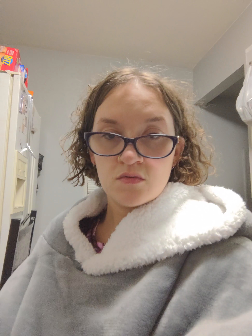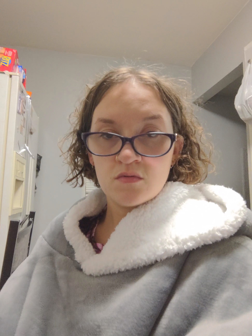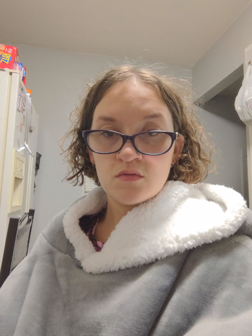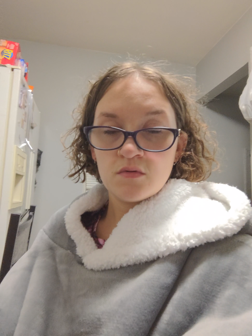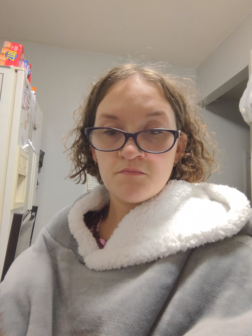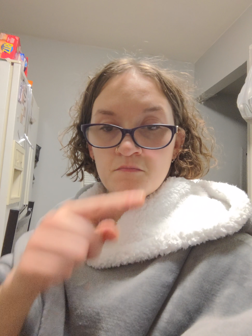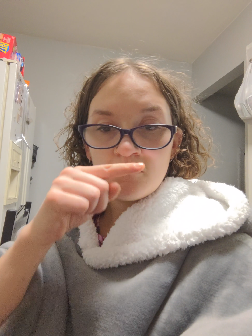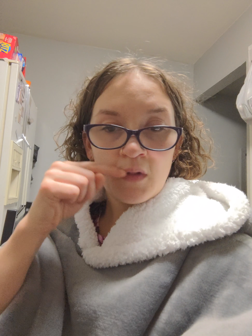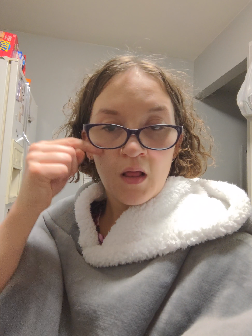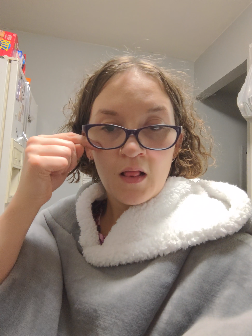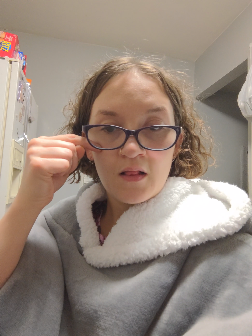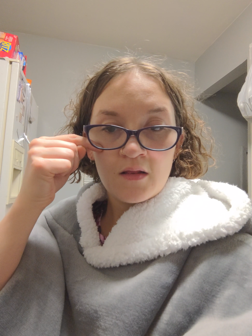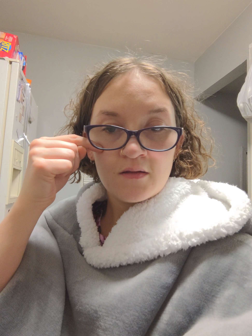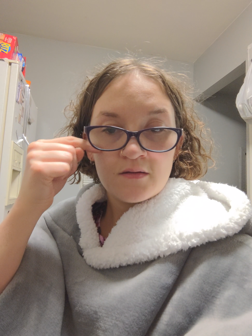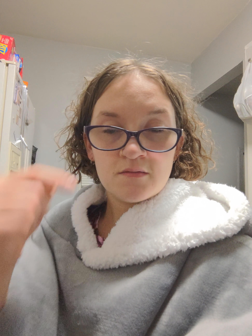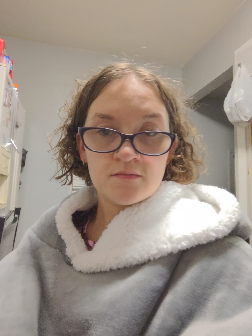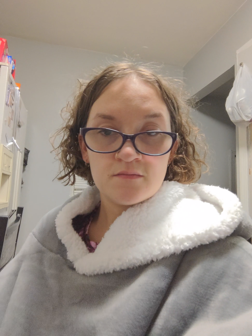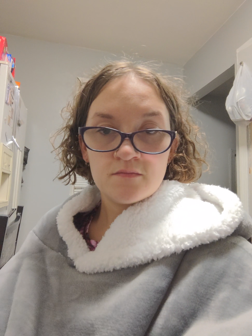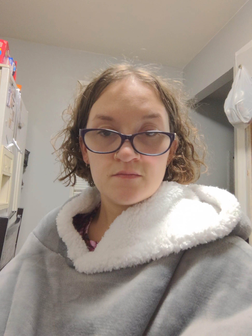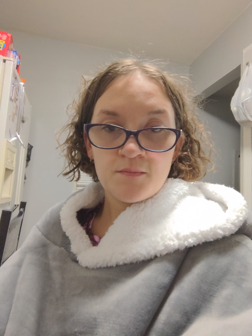smile